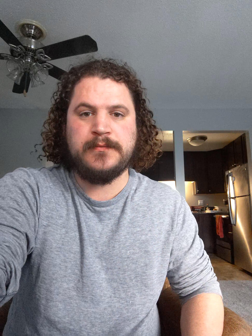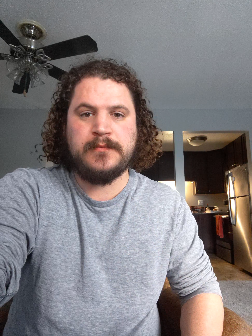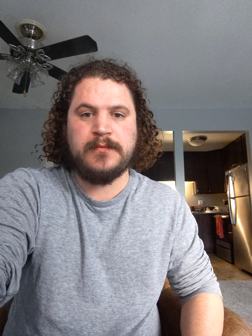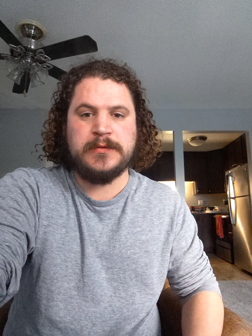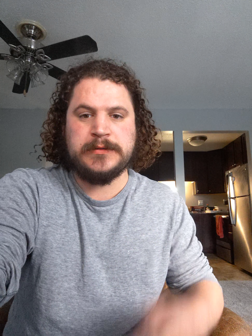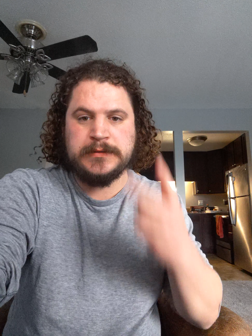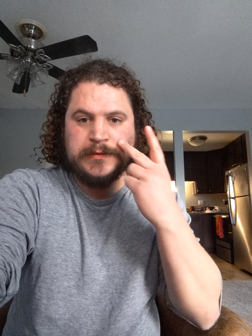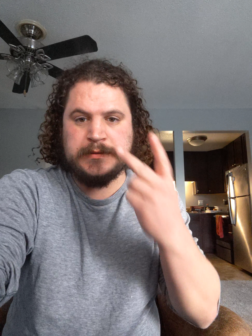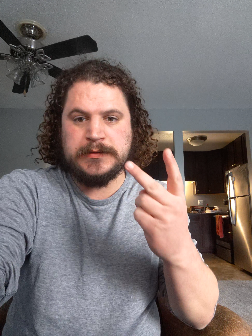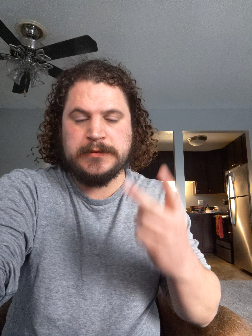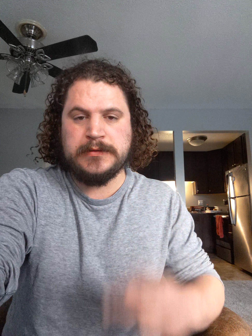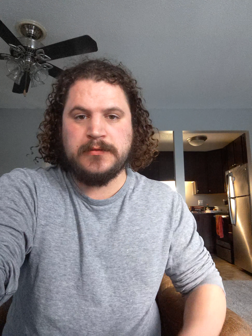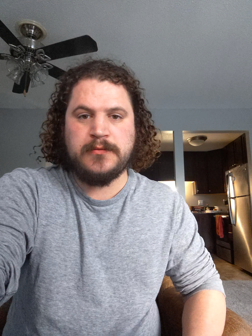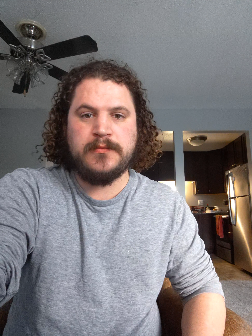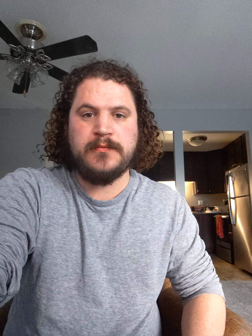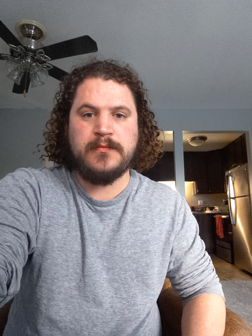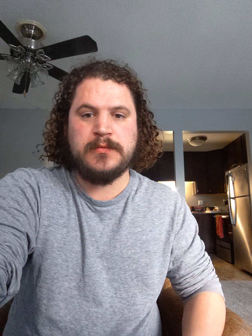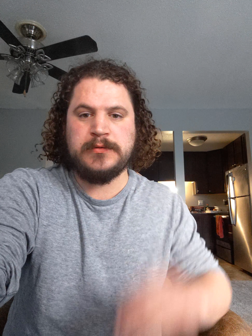see